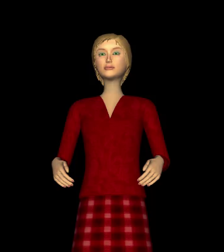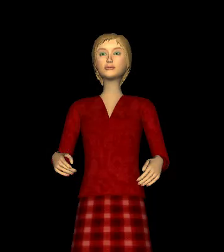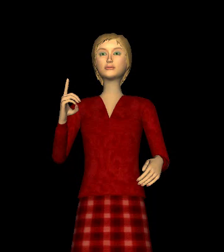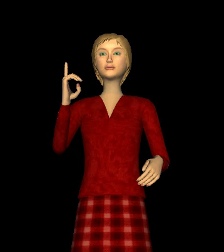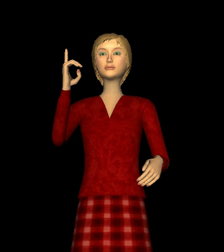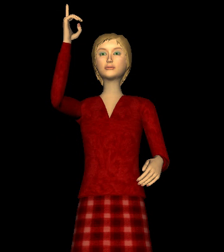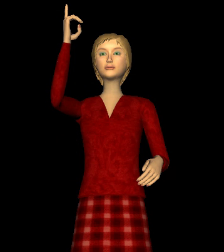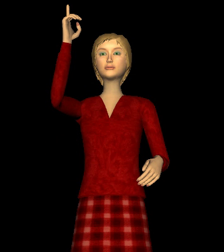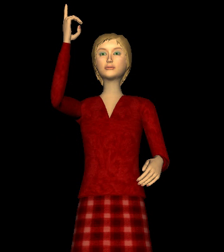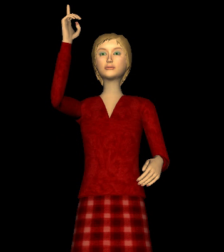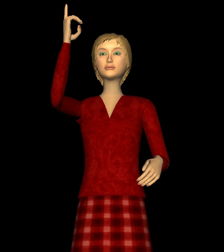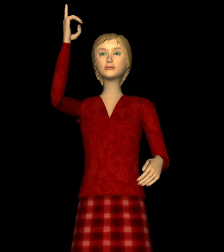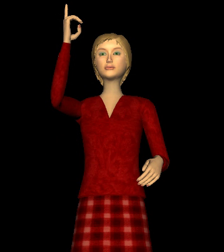الله